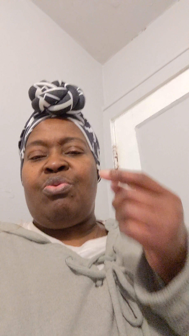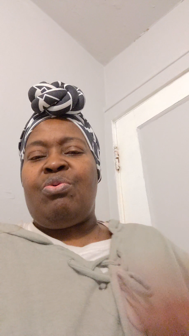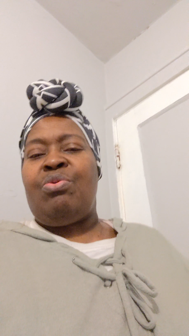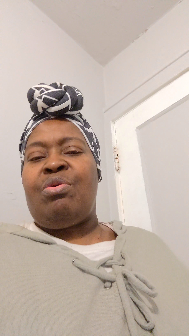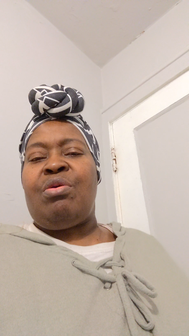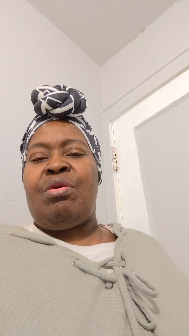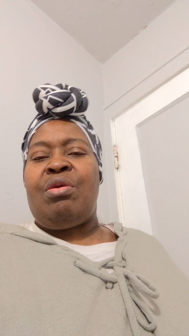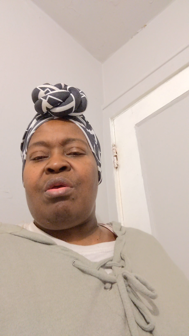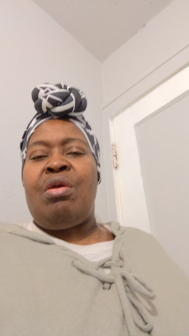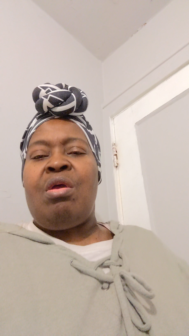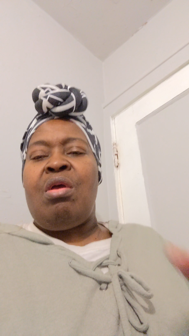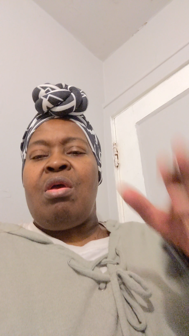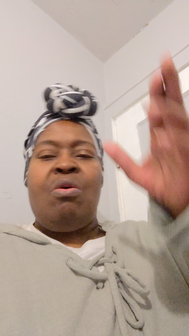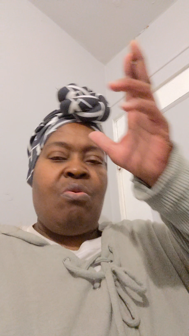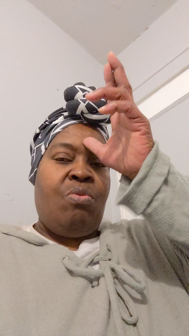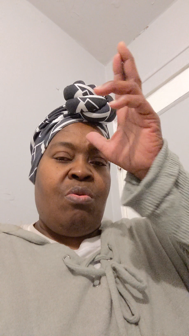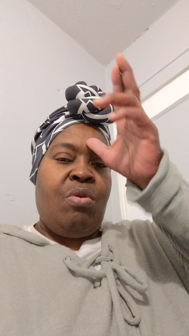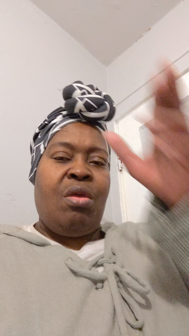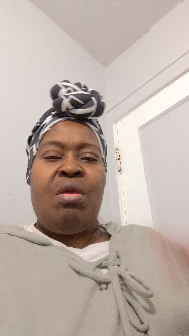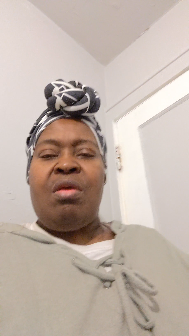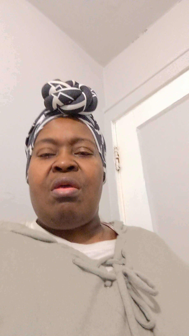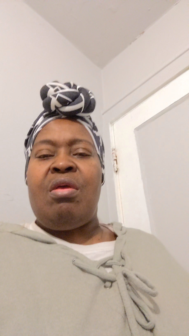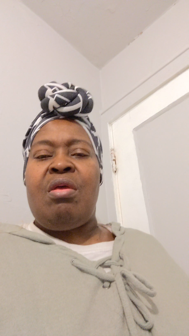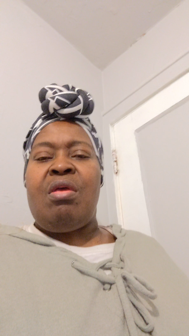rooster